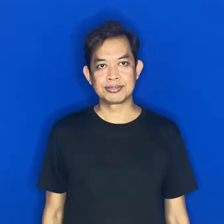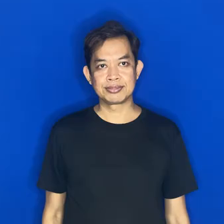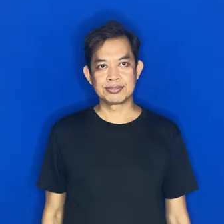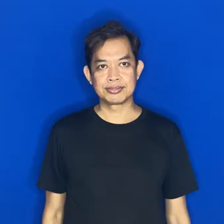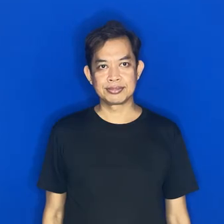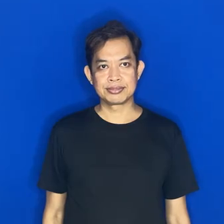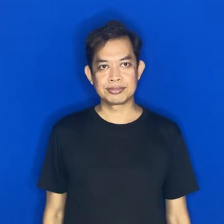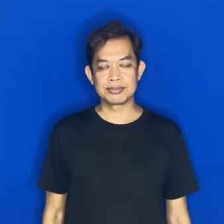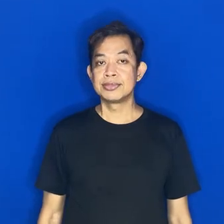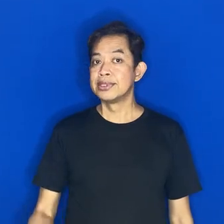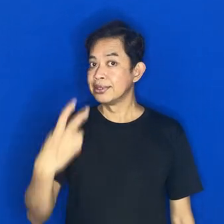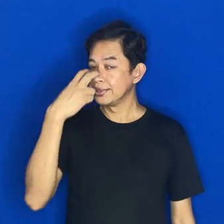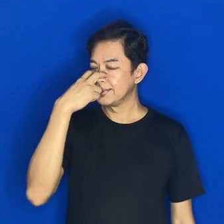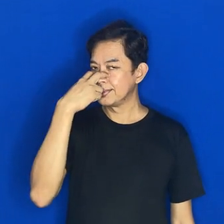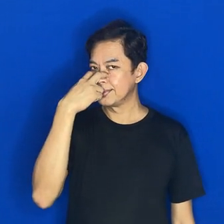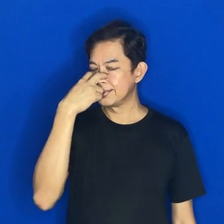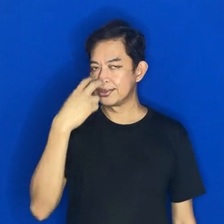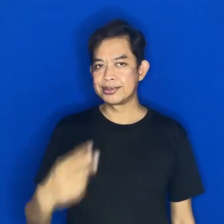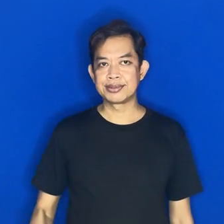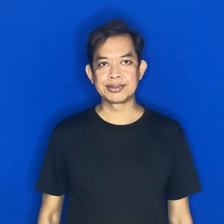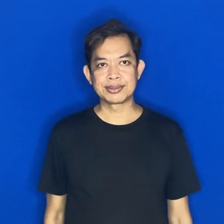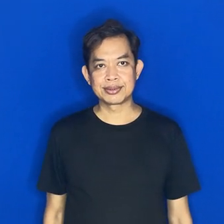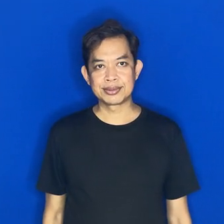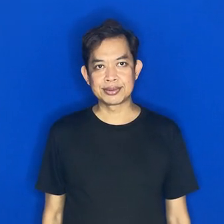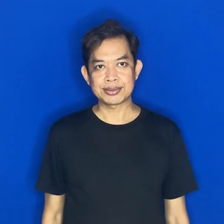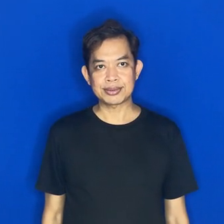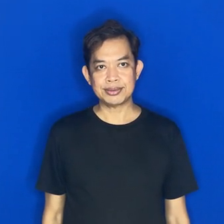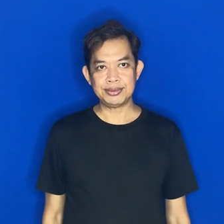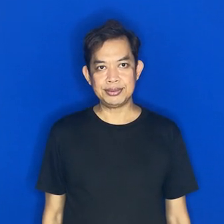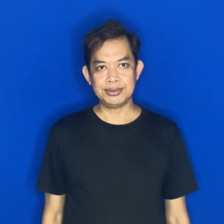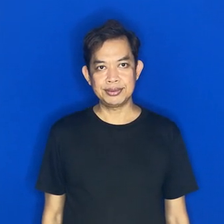blind